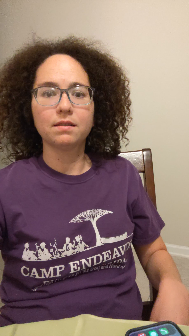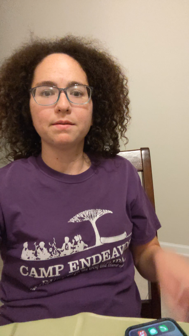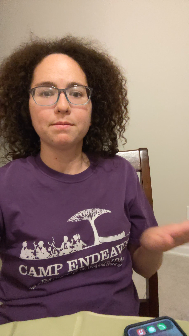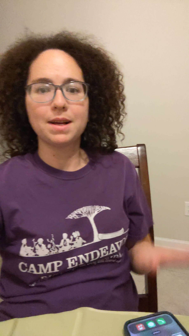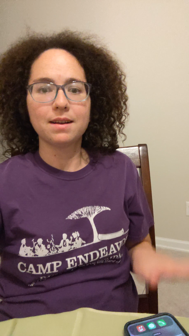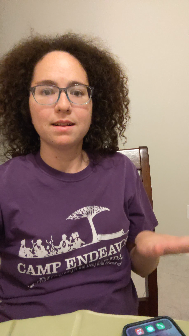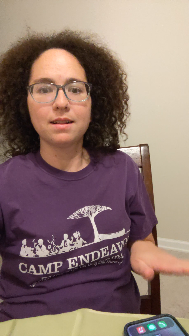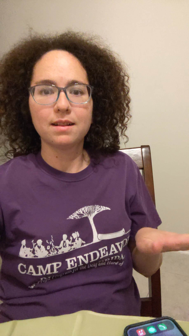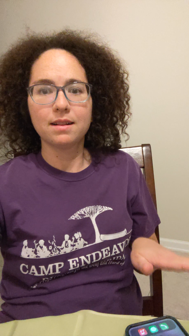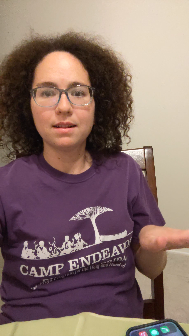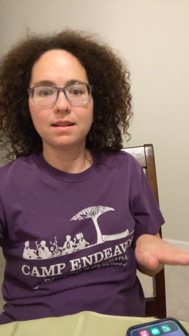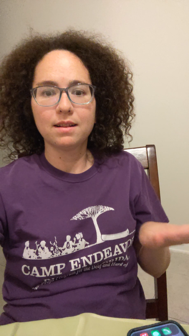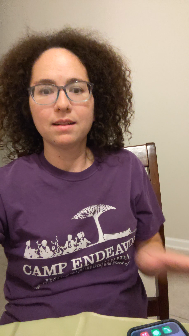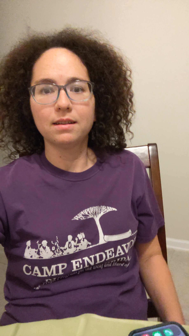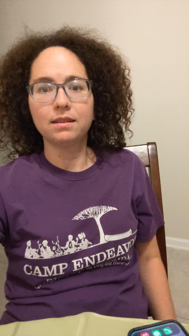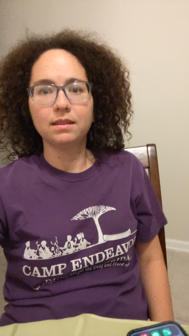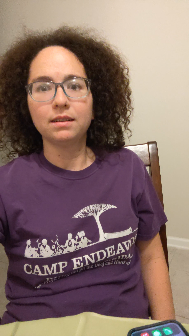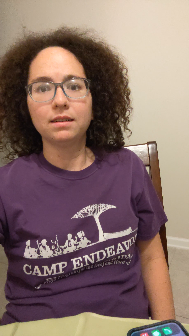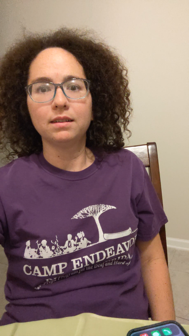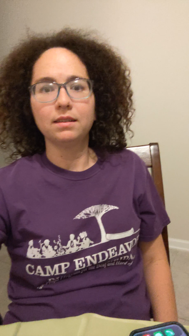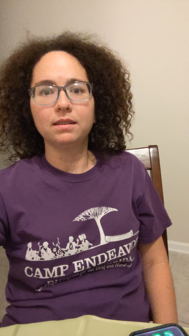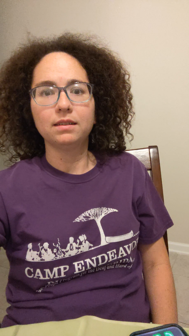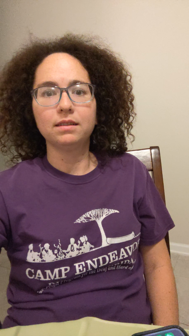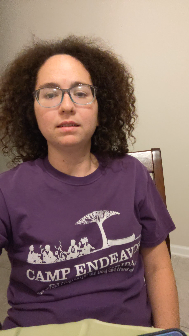penguin